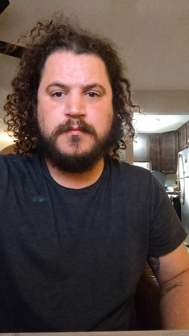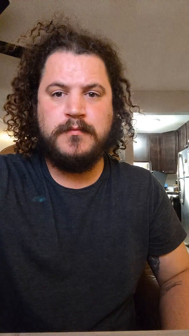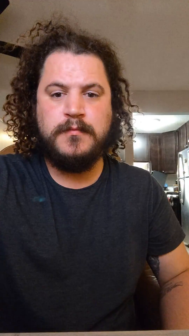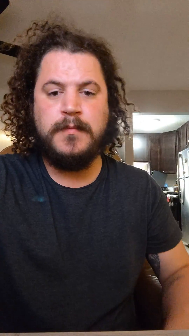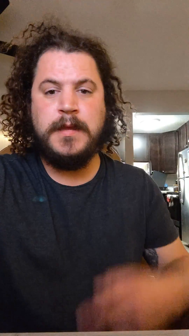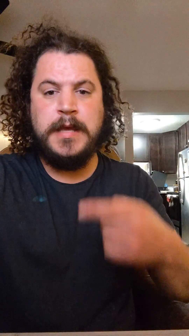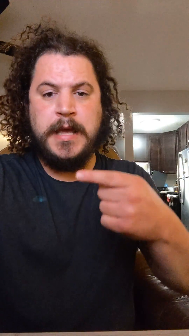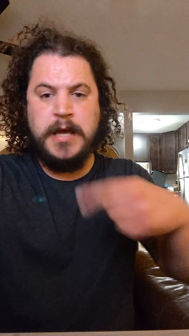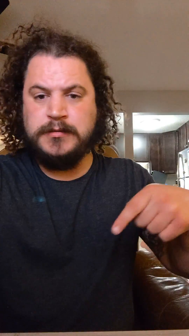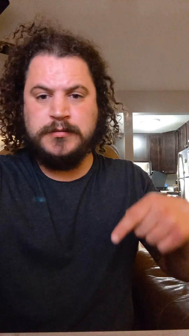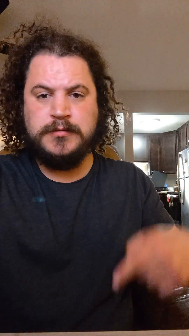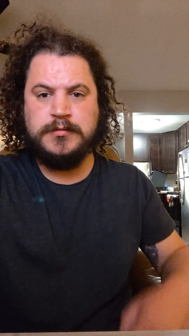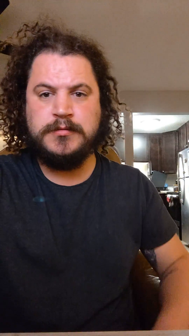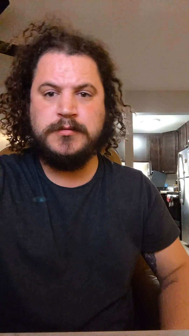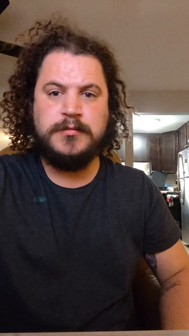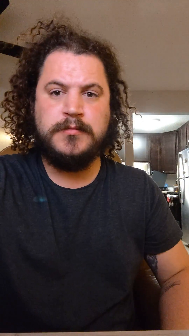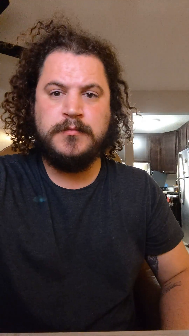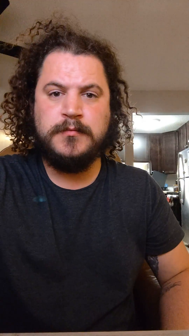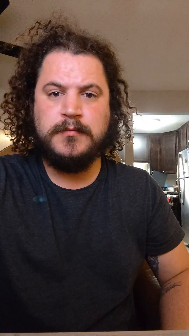cut